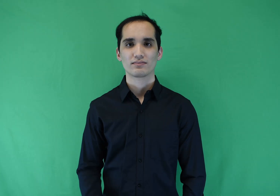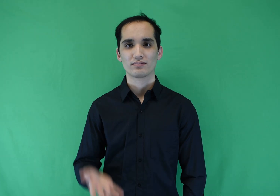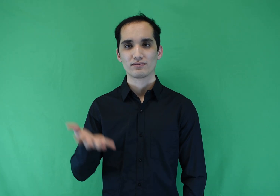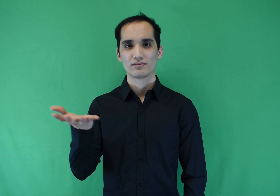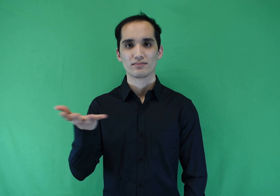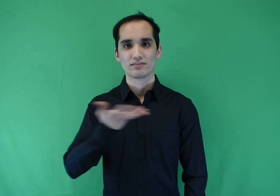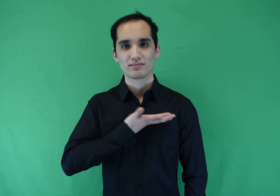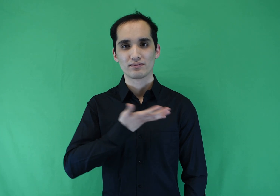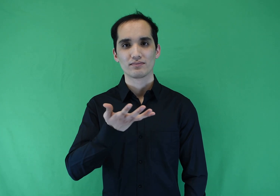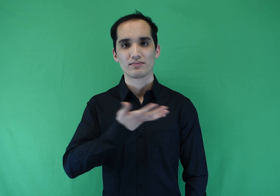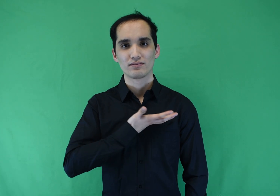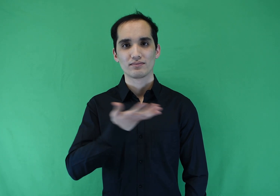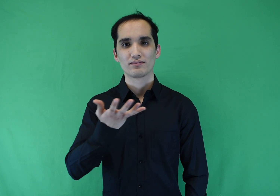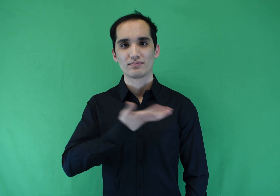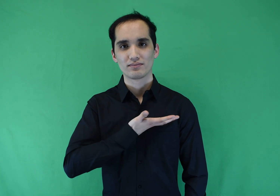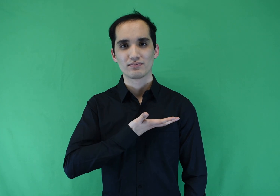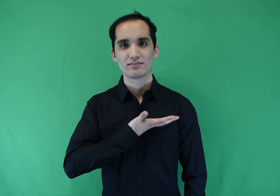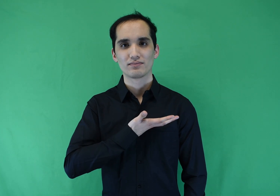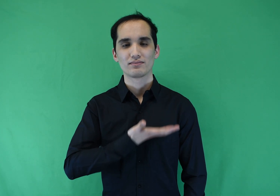tener